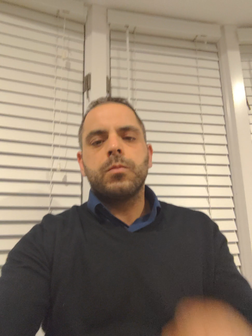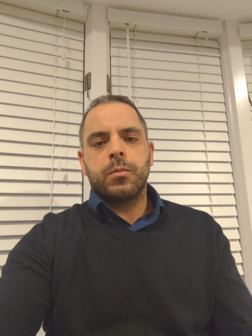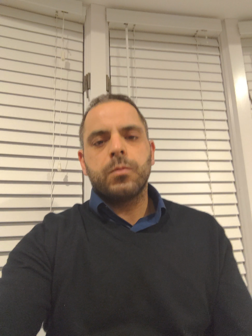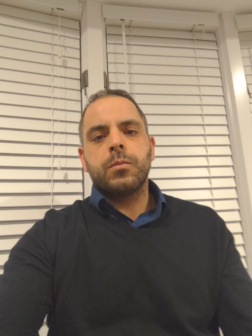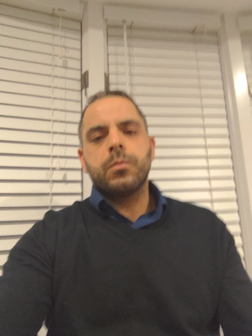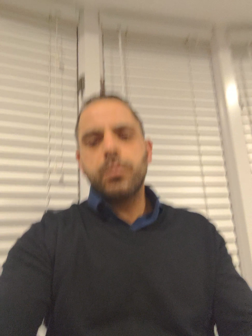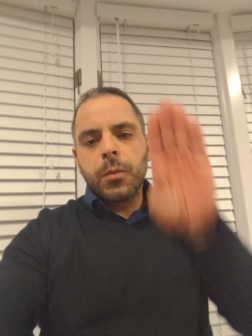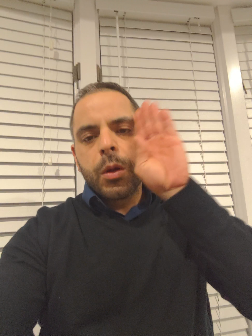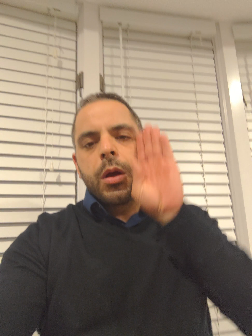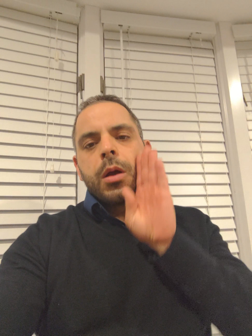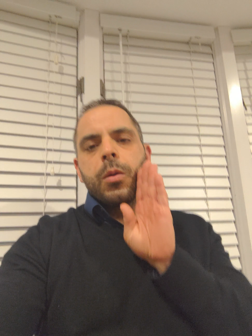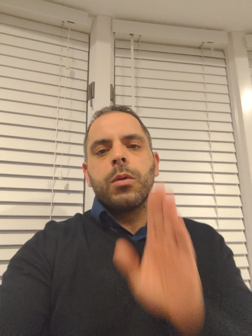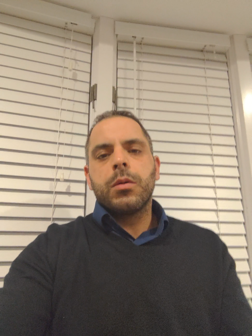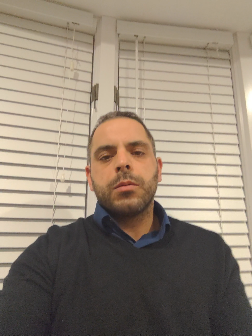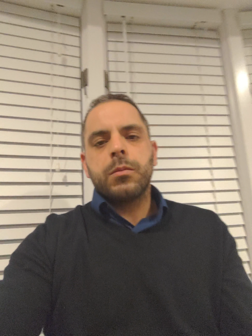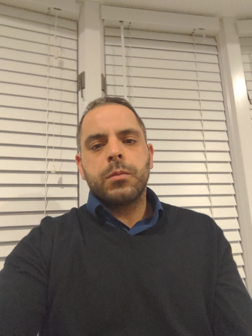brown